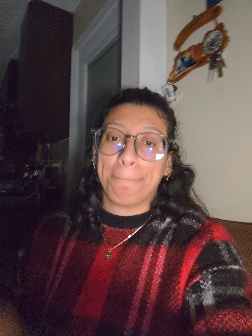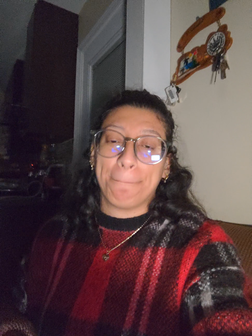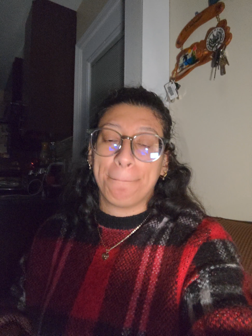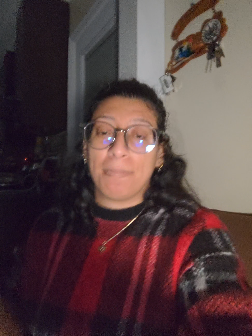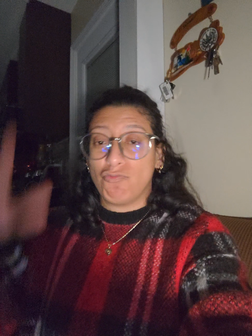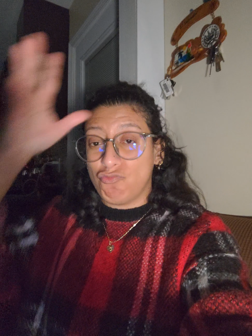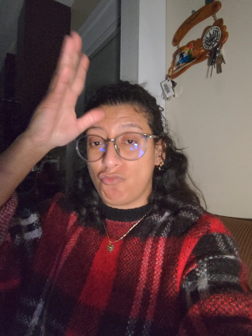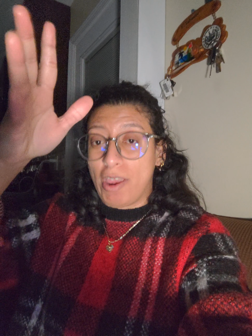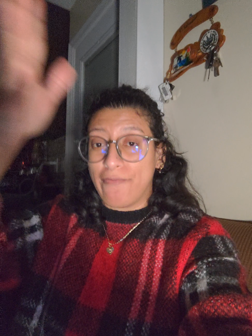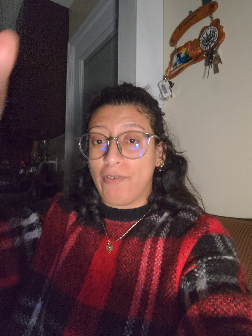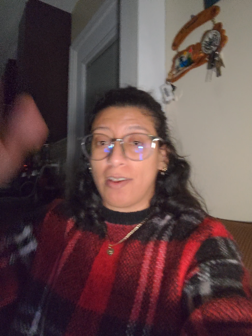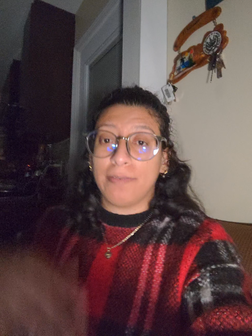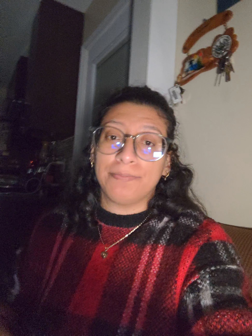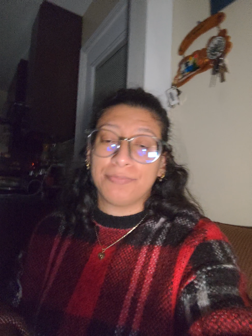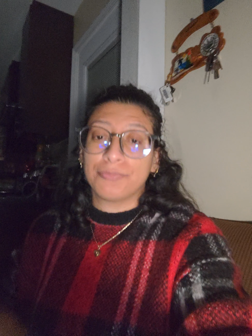grandpa